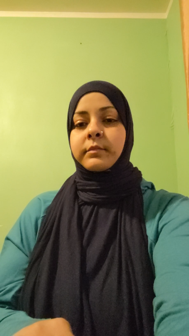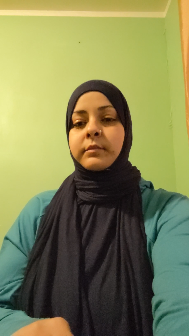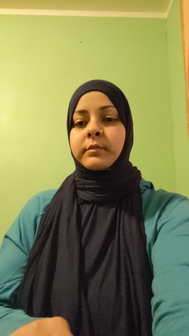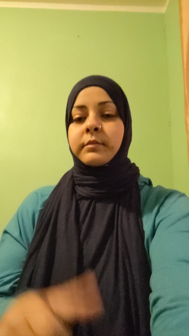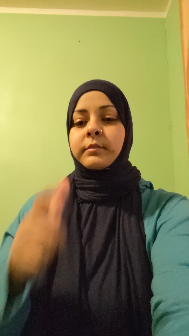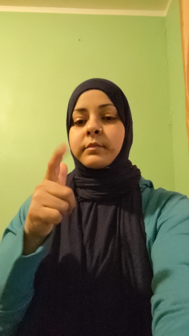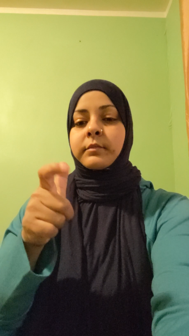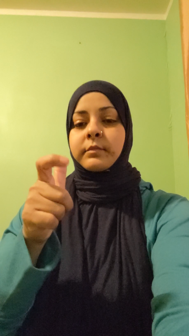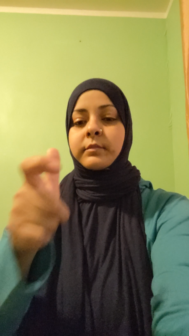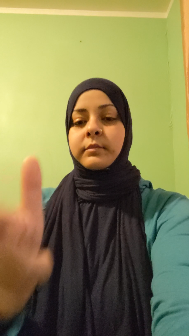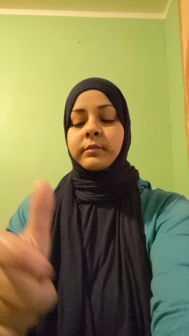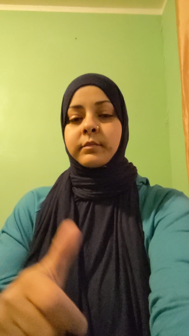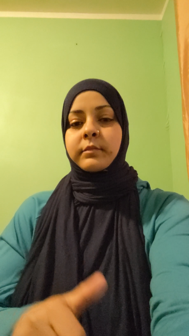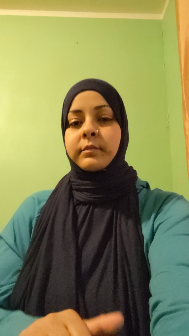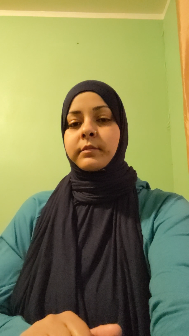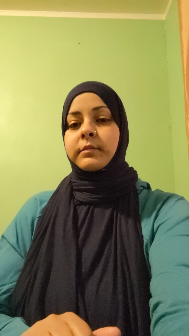run